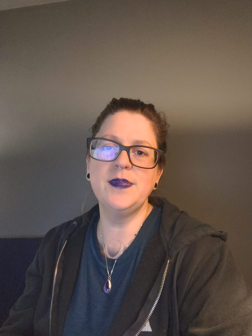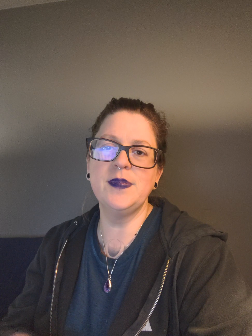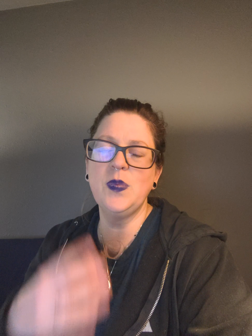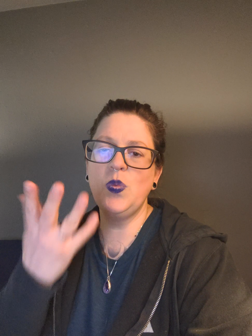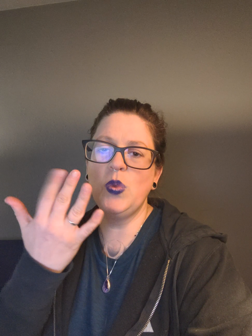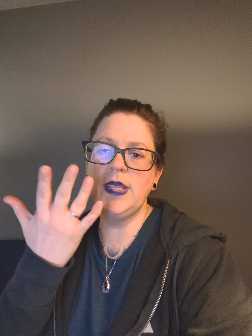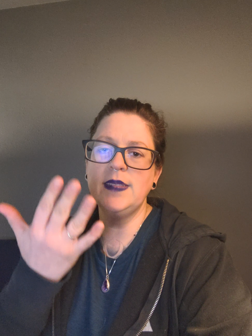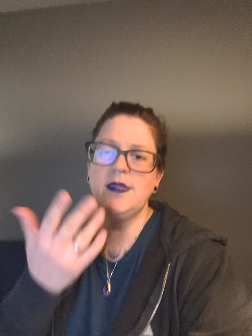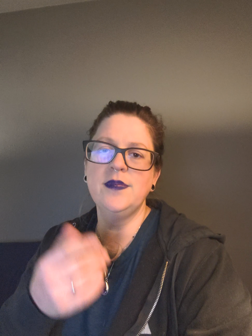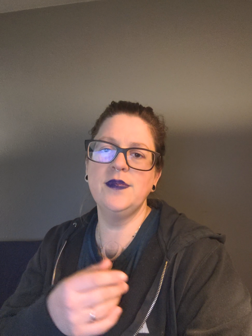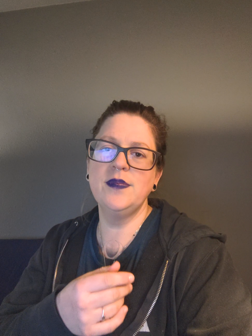wait